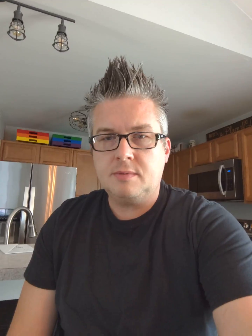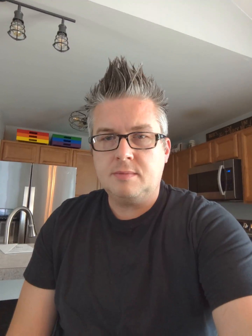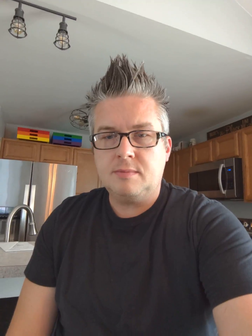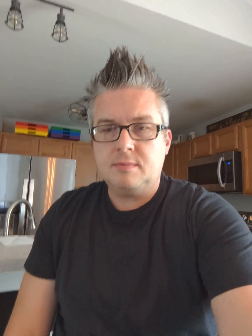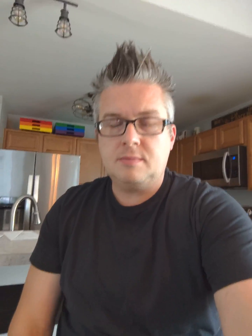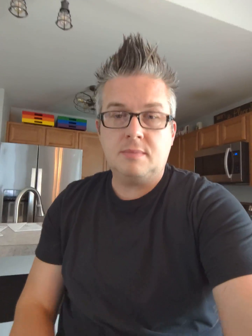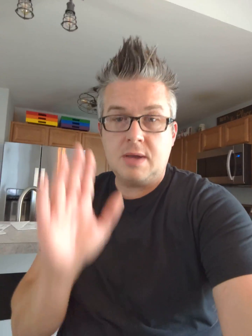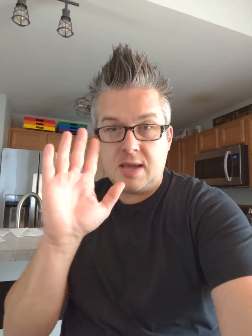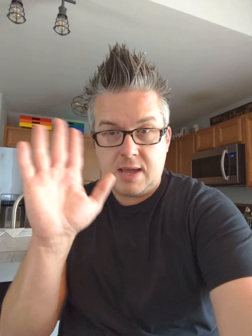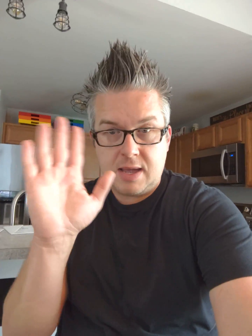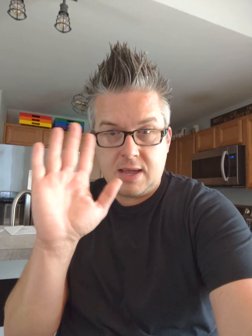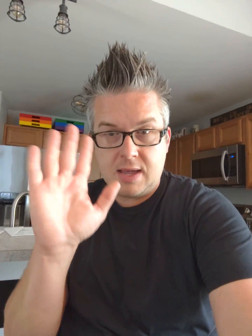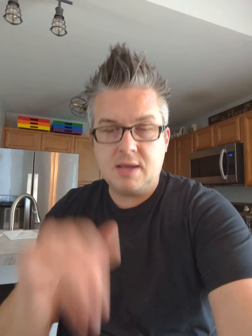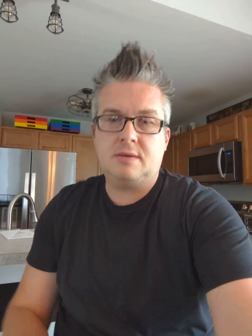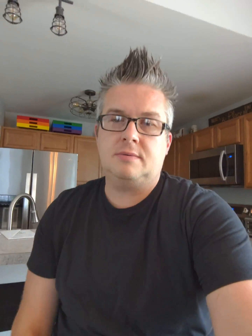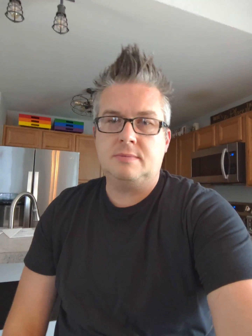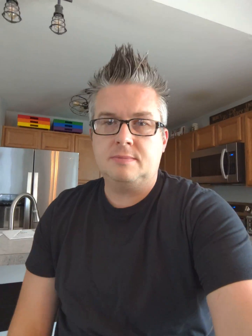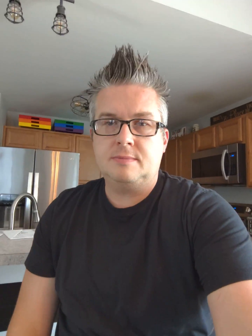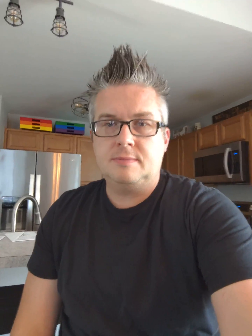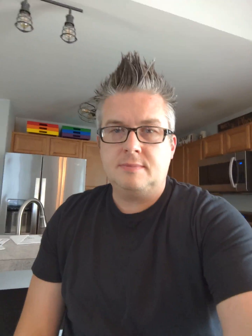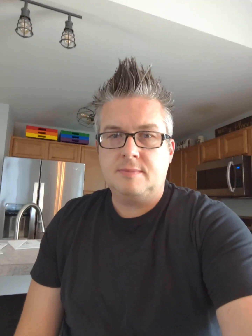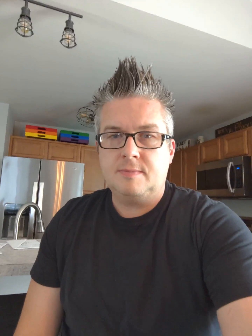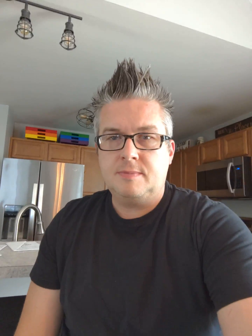hi